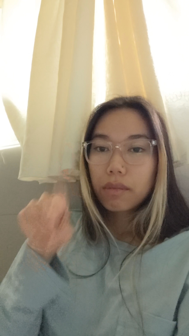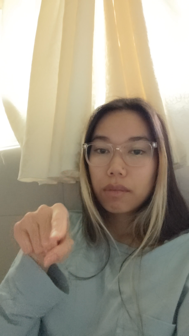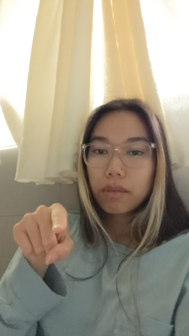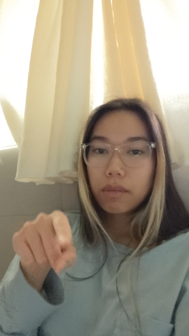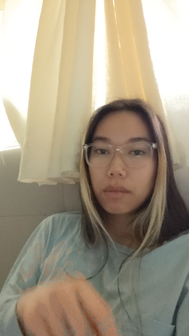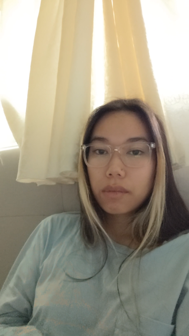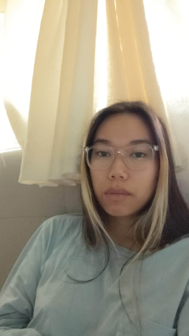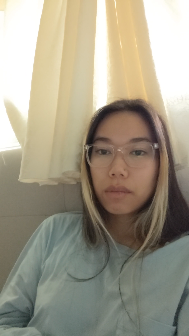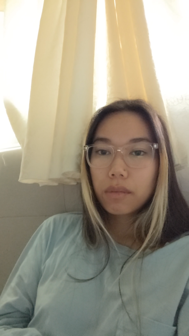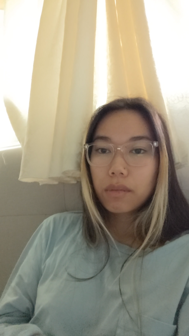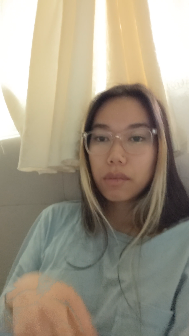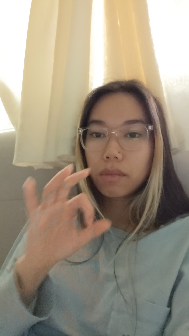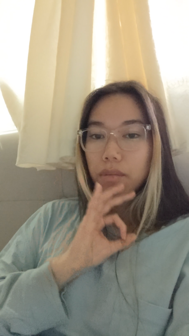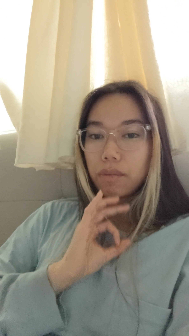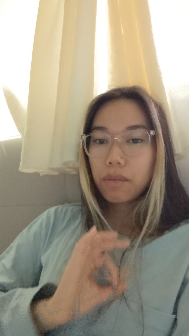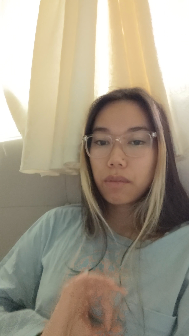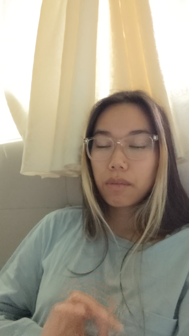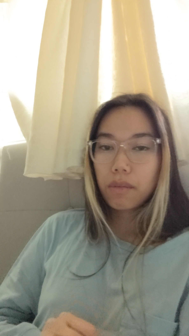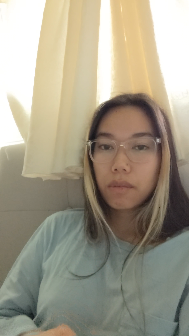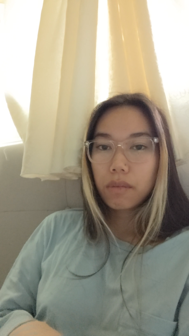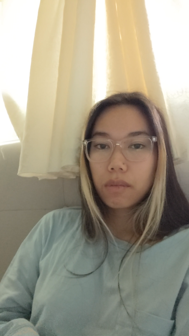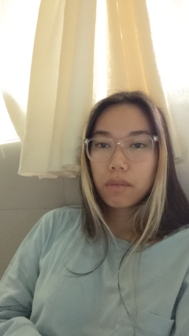button